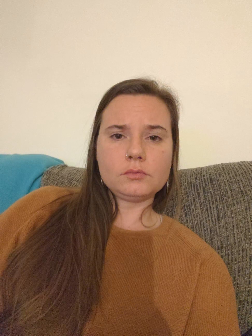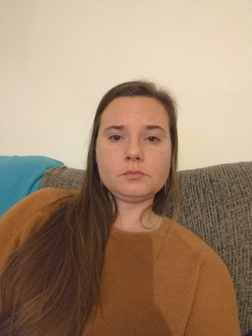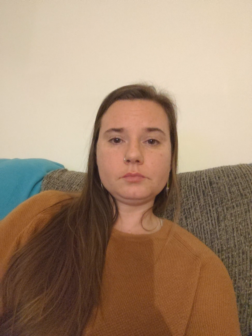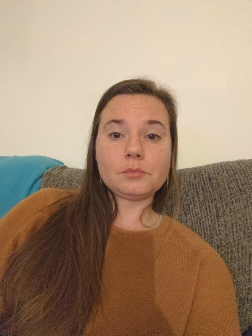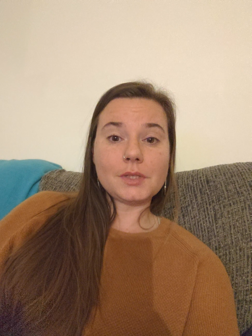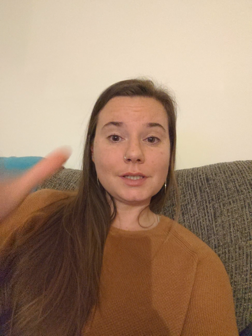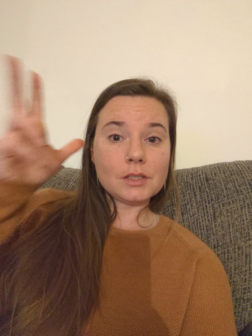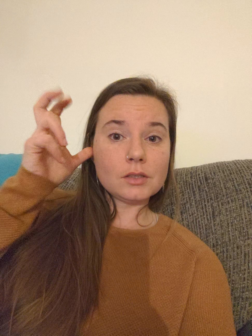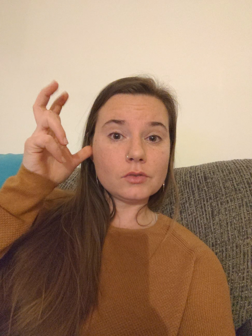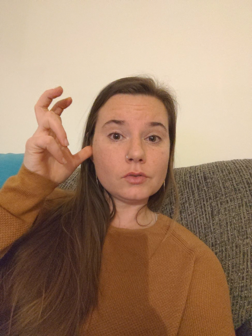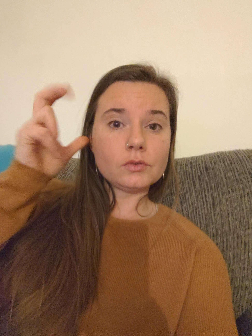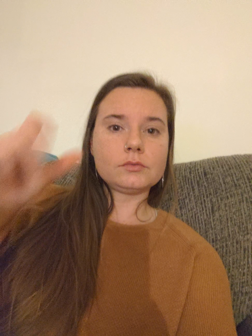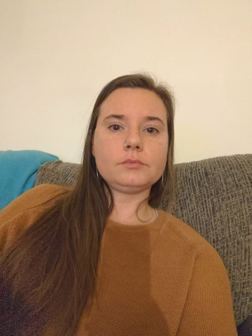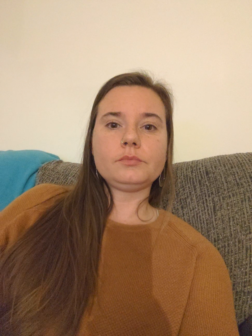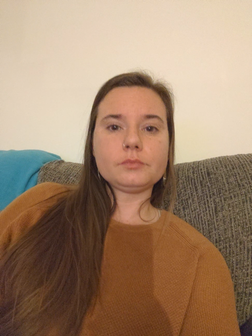hear